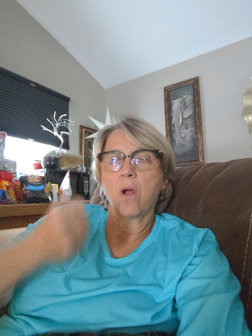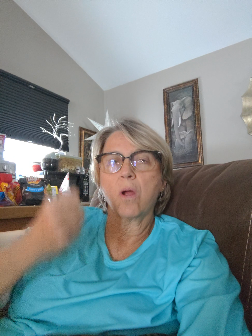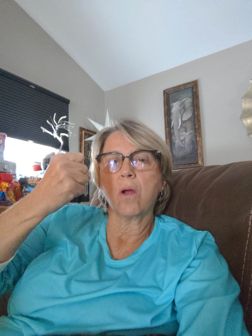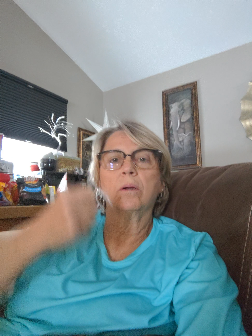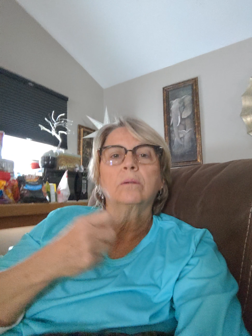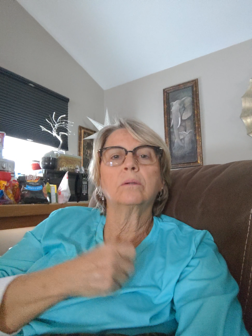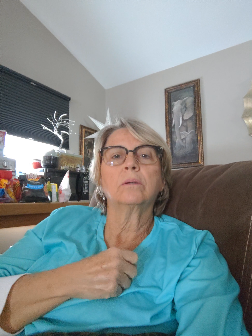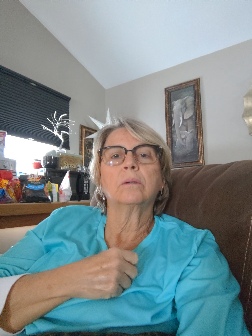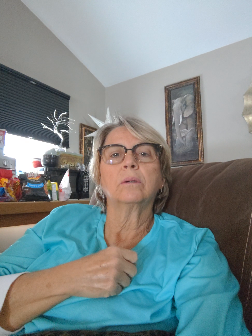car